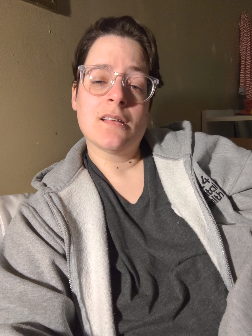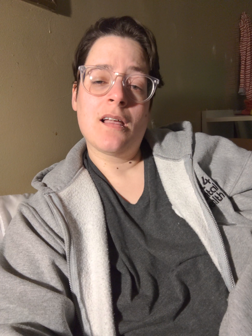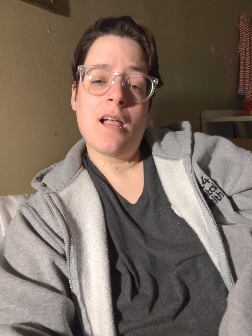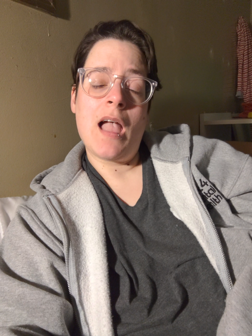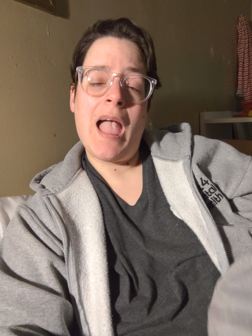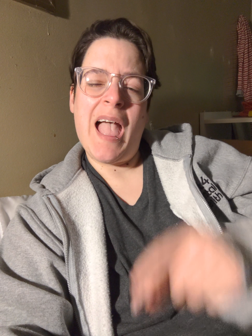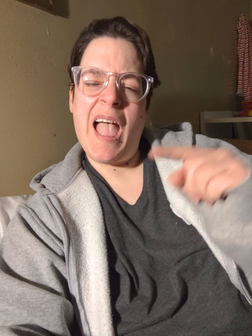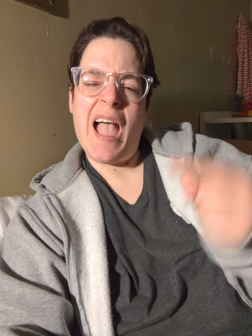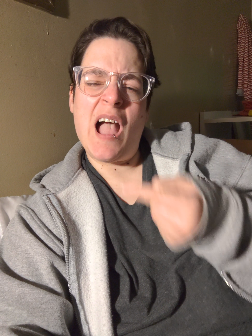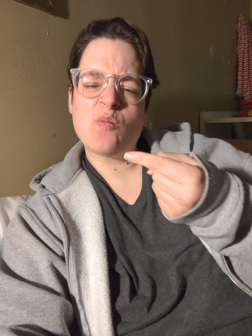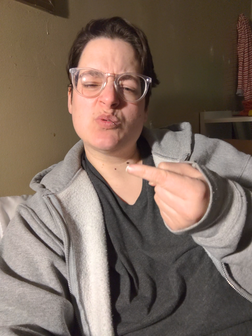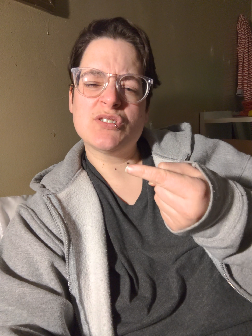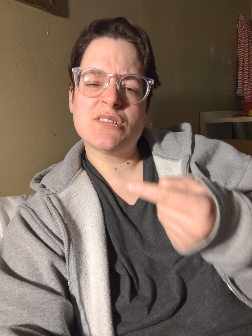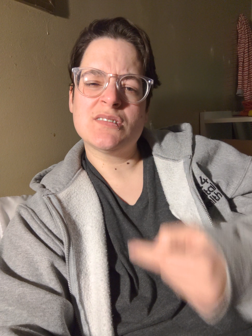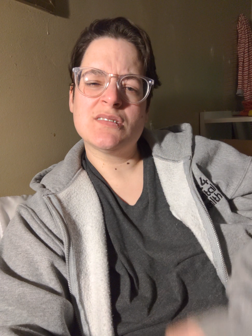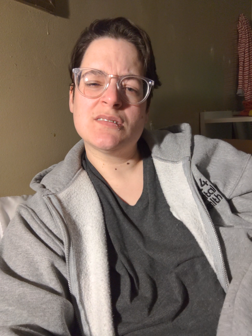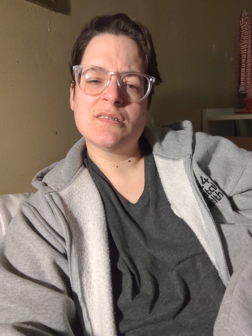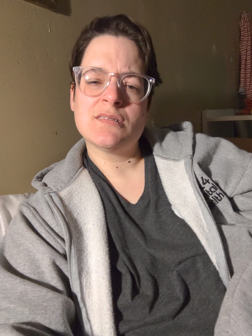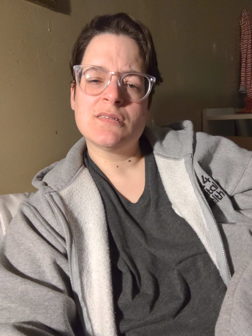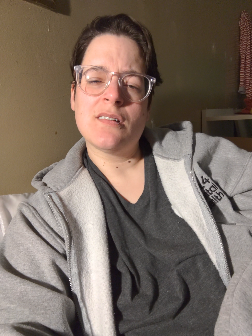owie